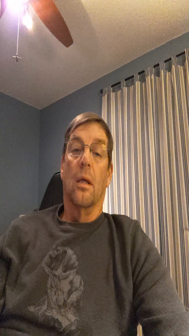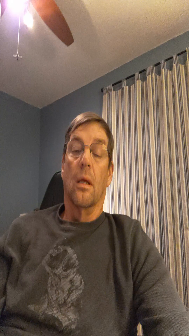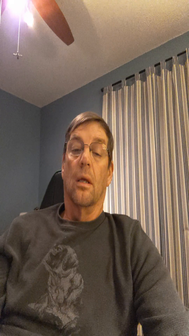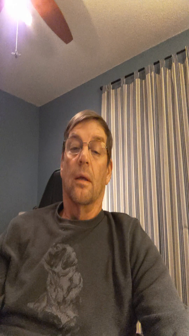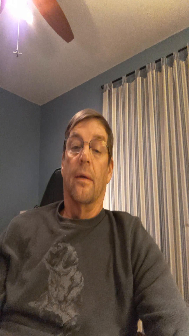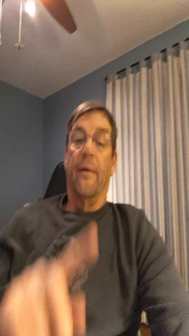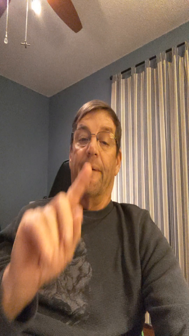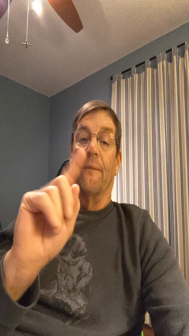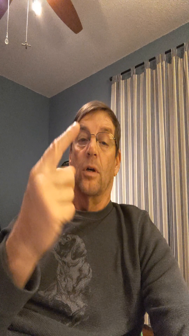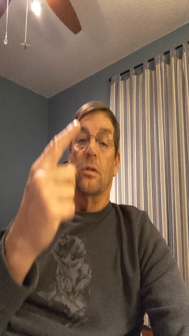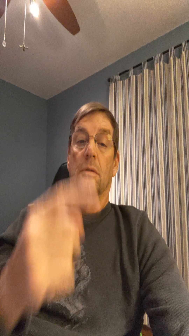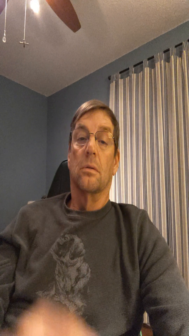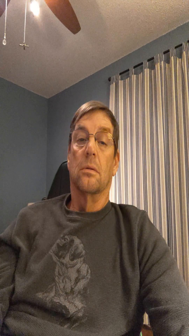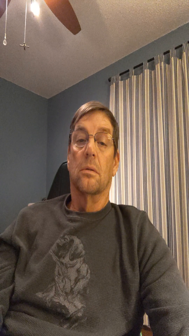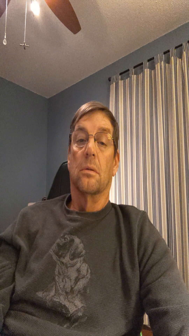first